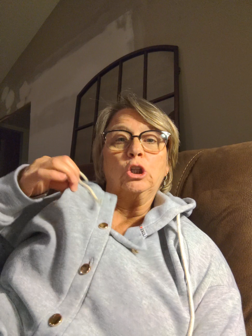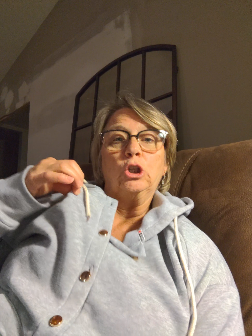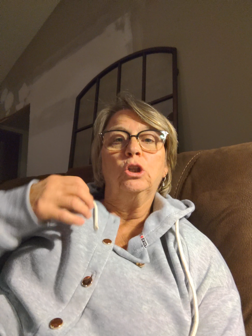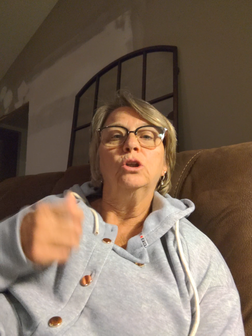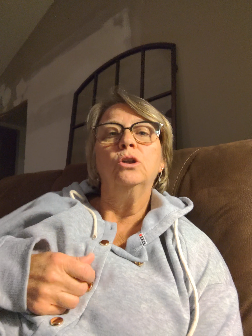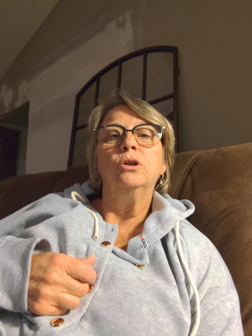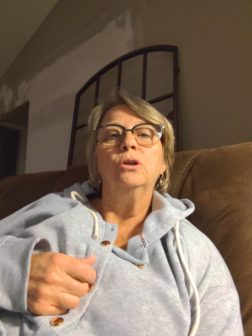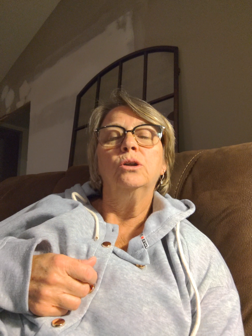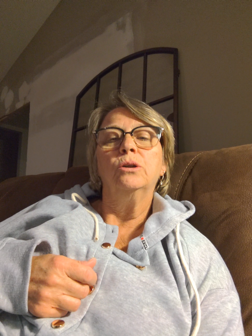shirt